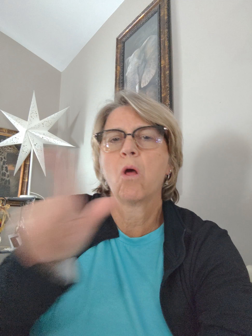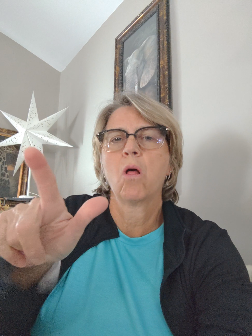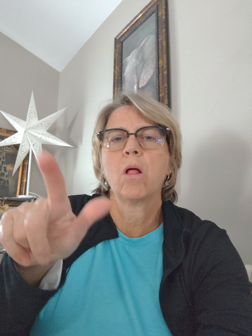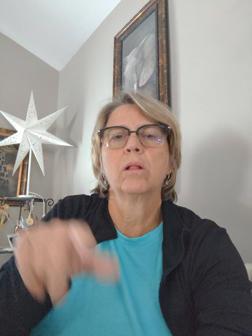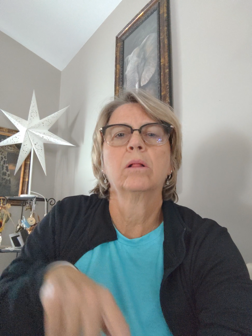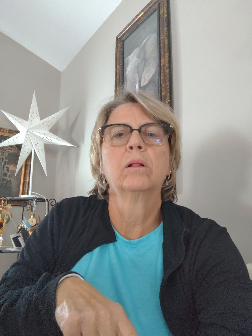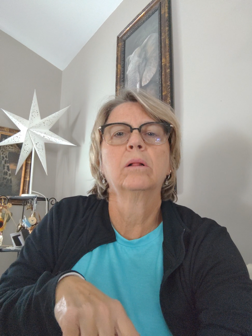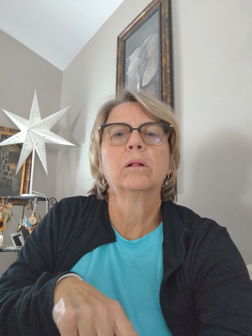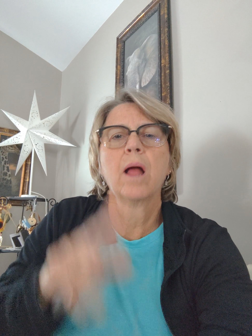all